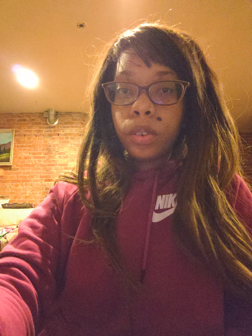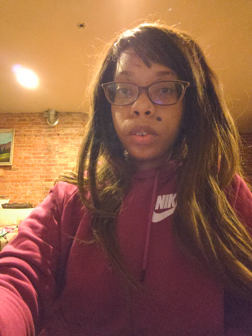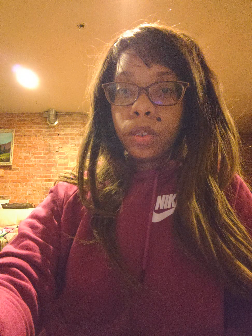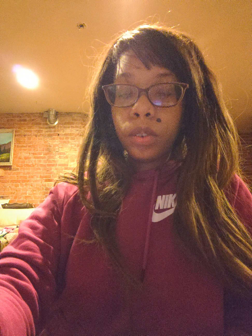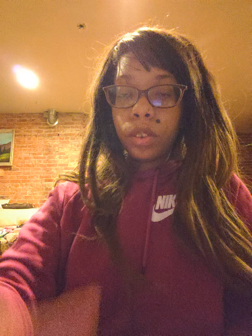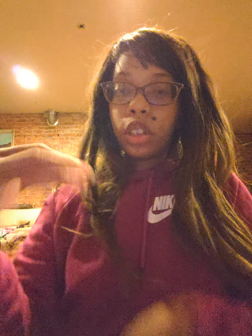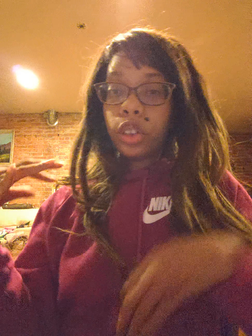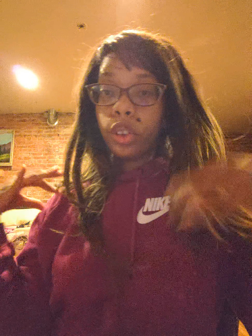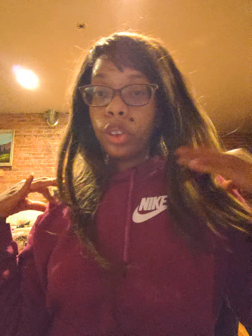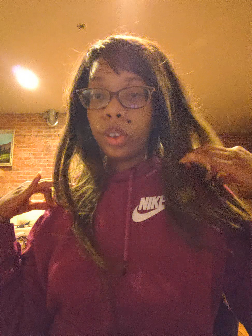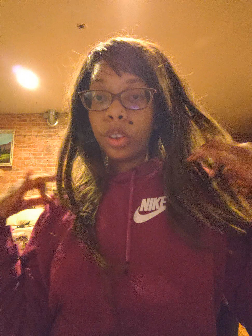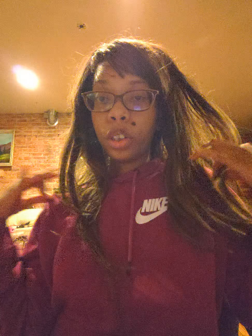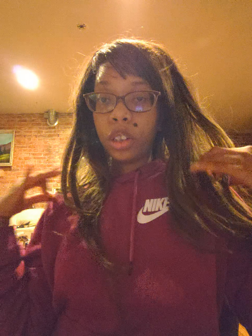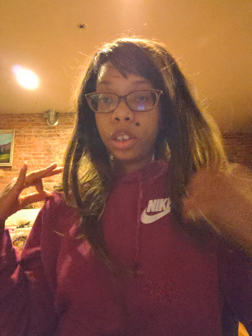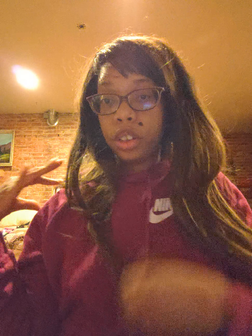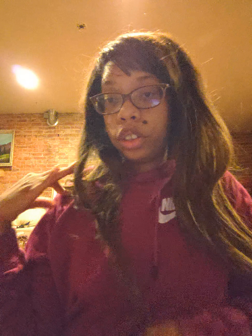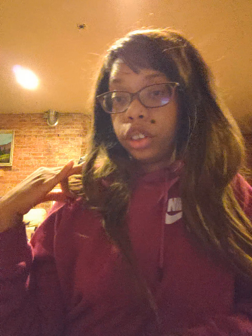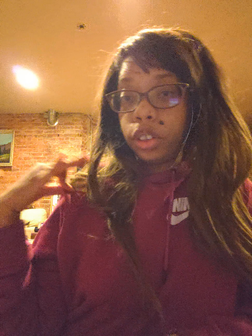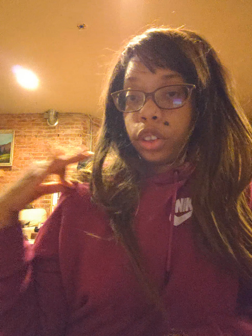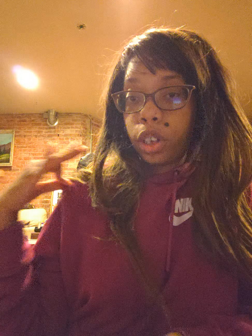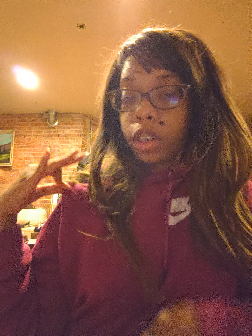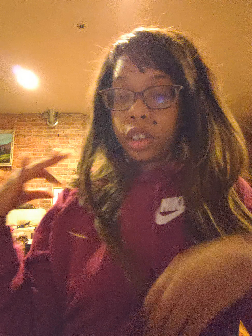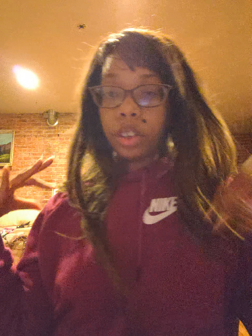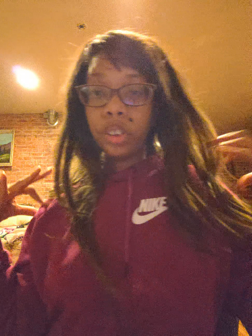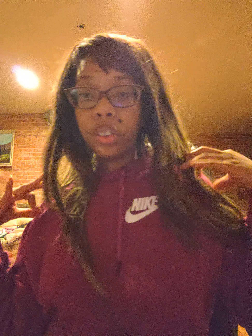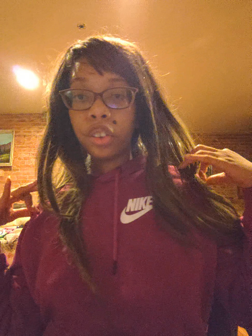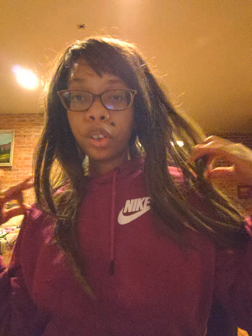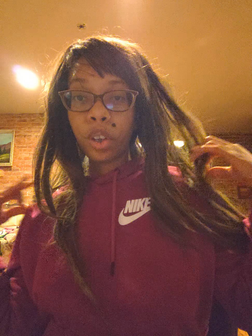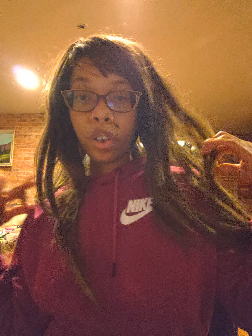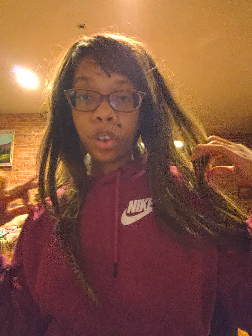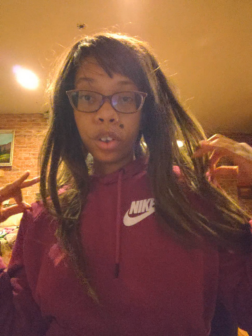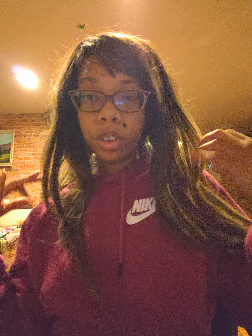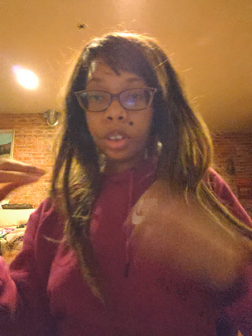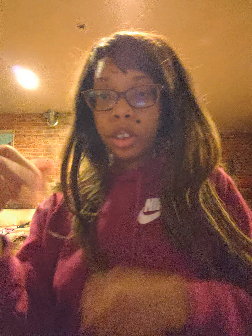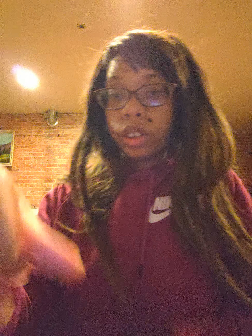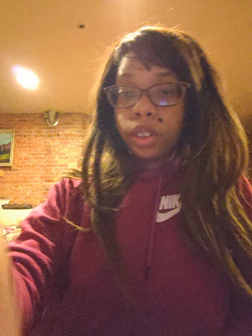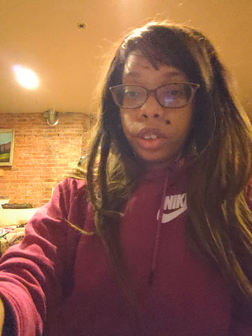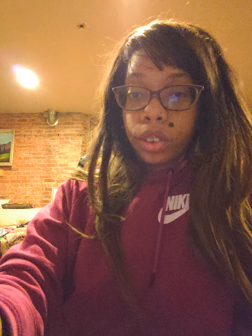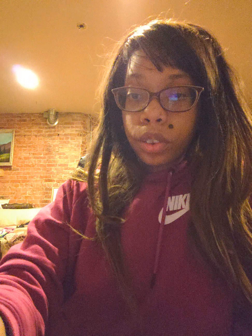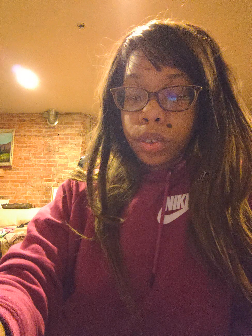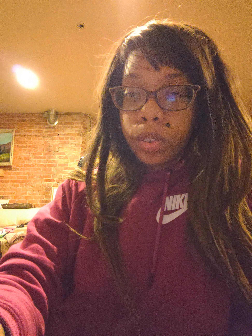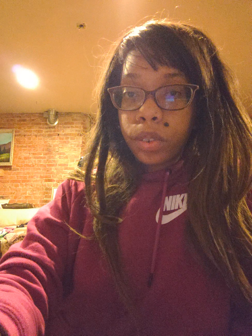shirt